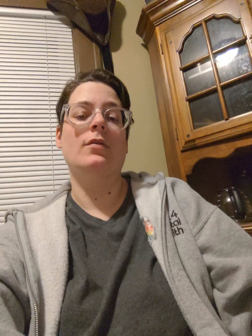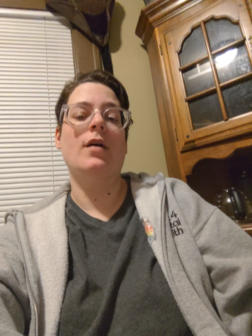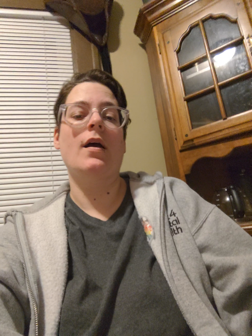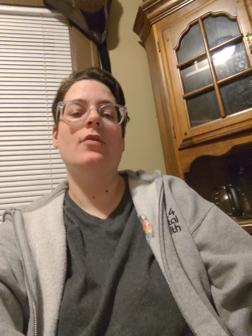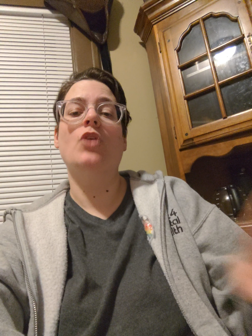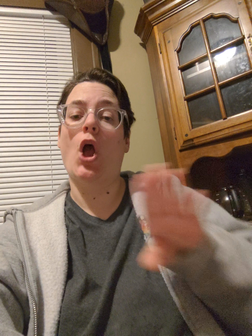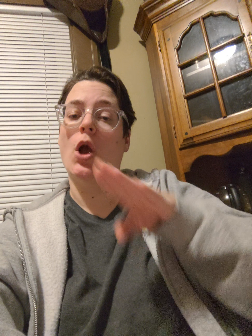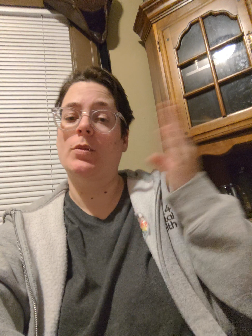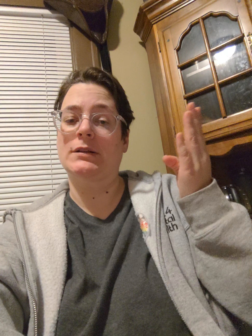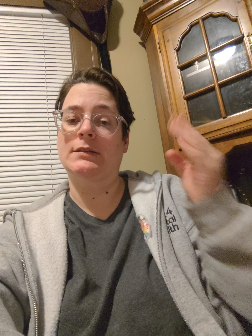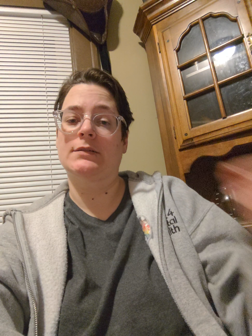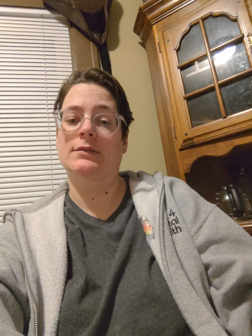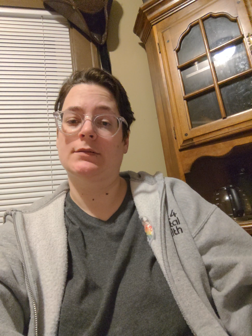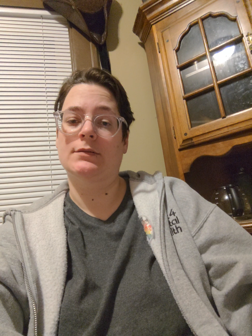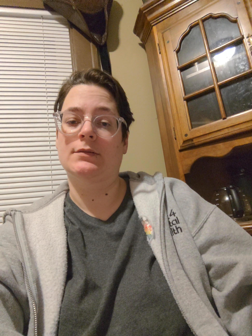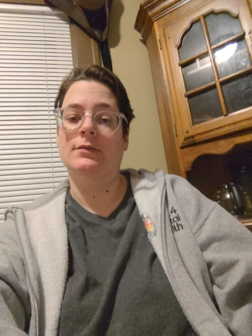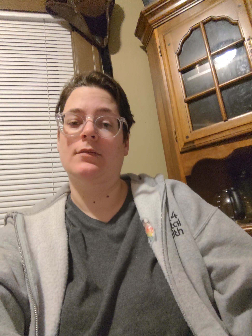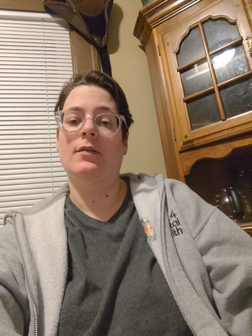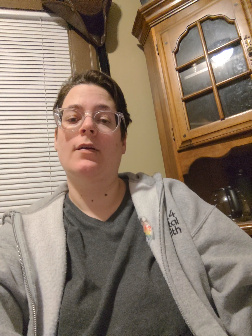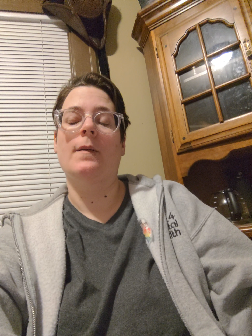open